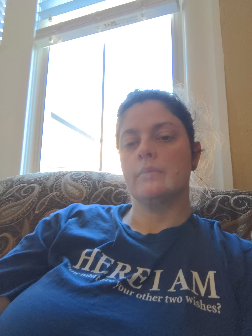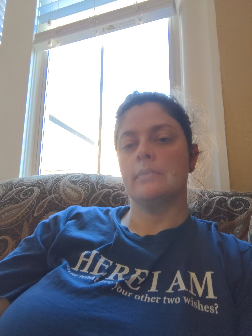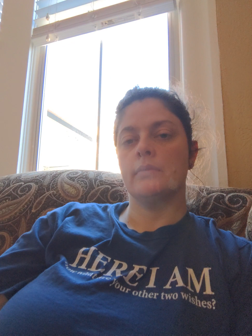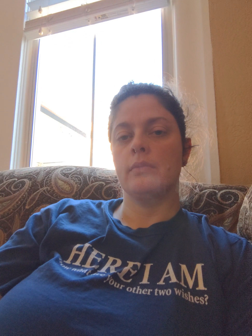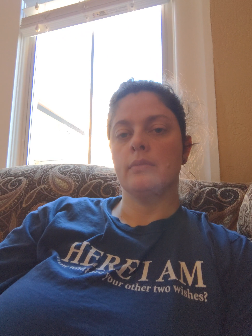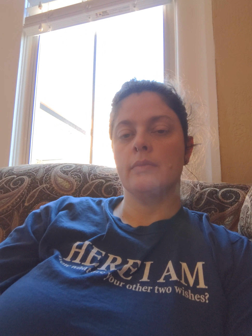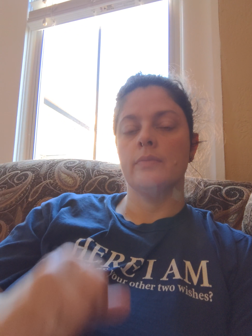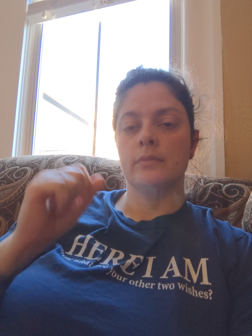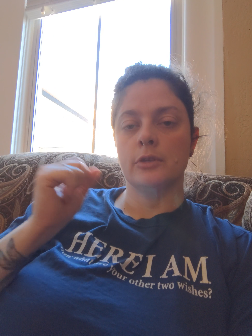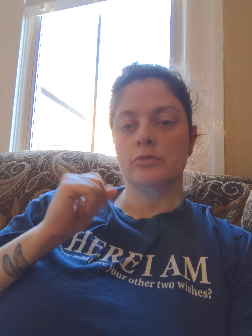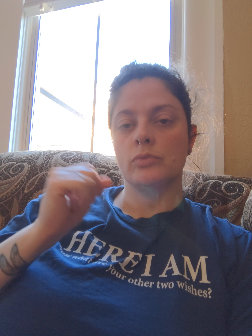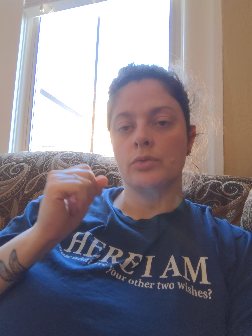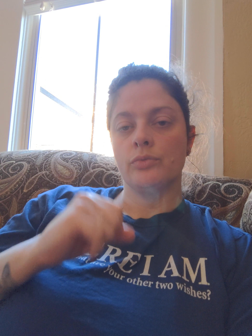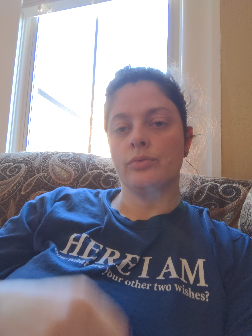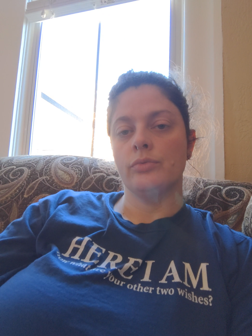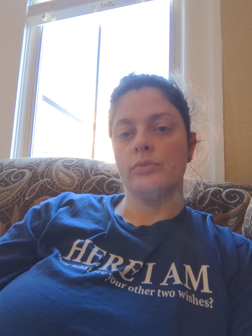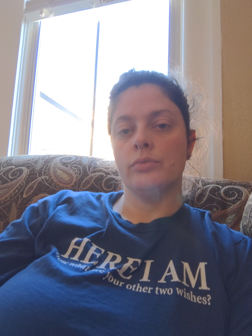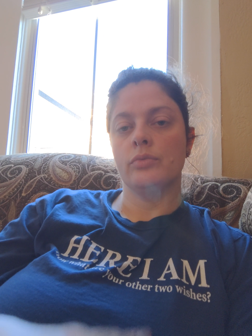refrigerator